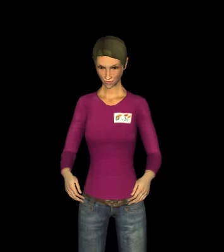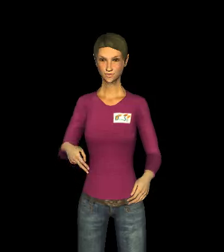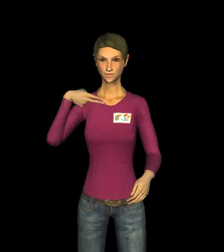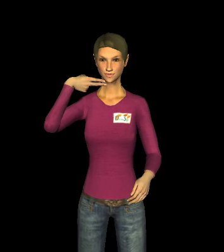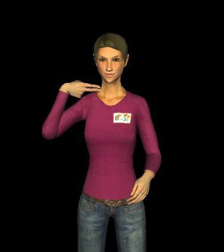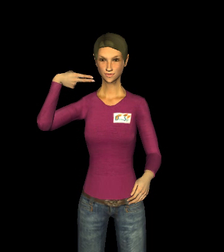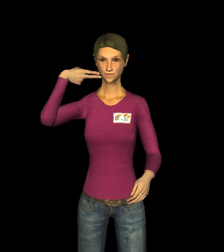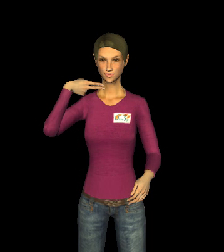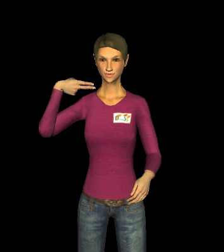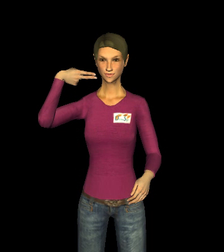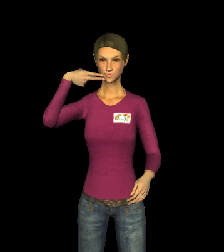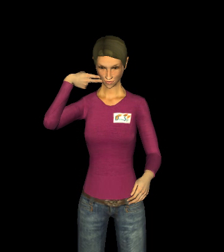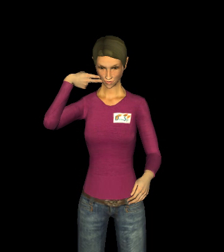نوفمبر